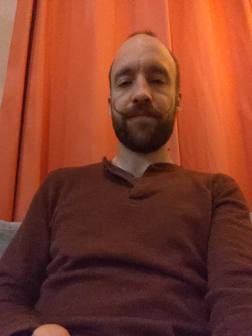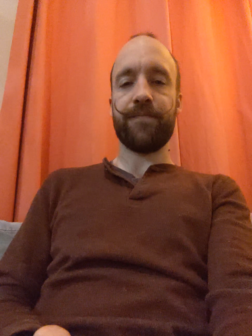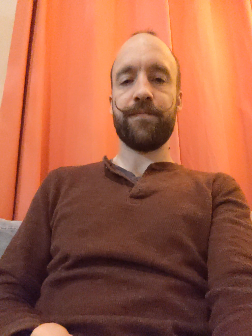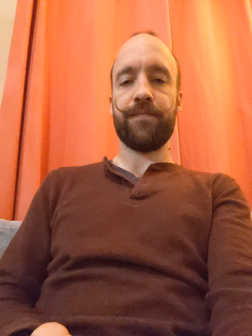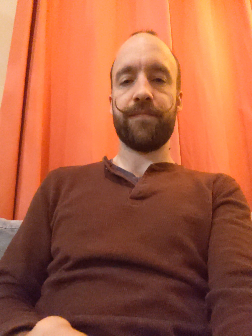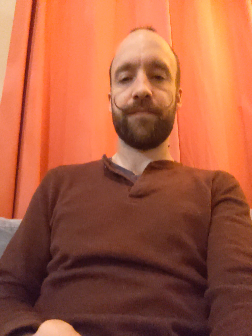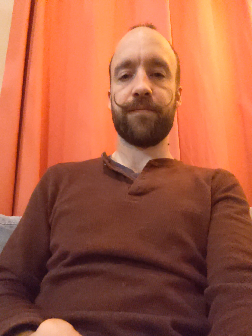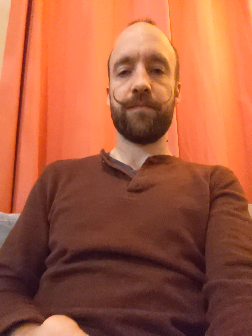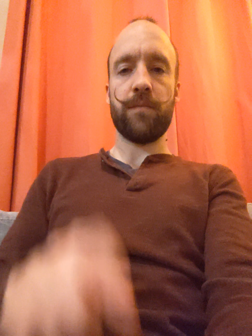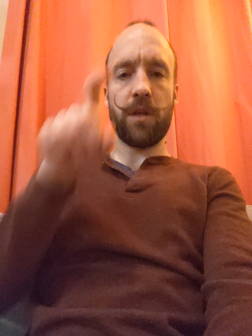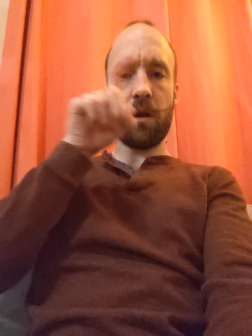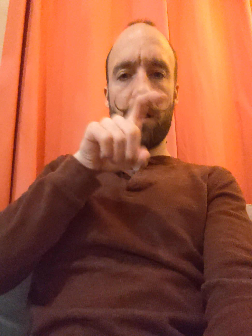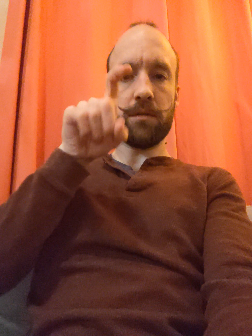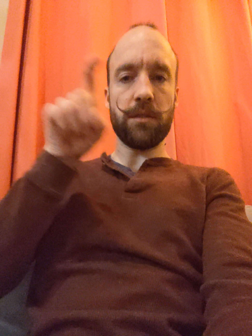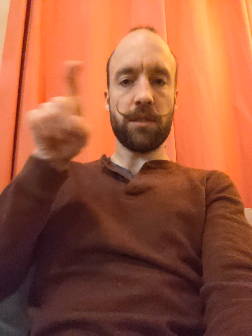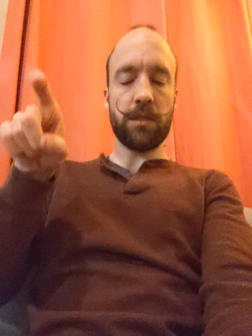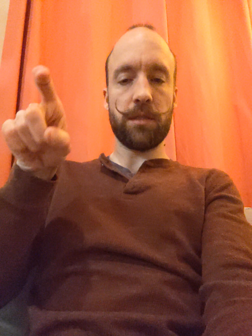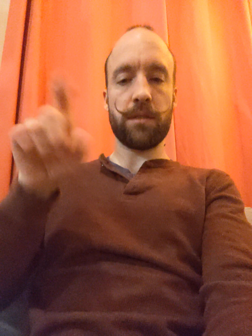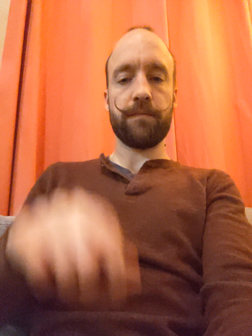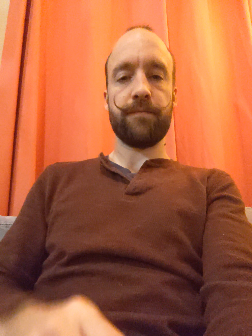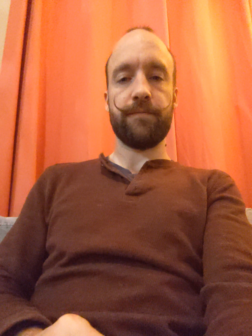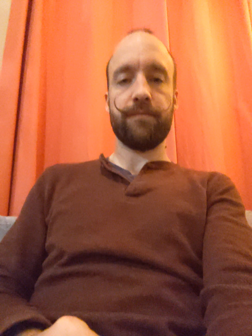closet